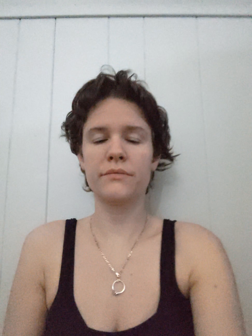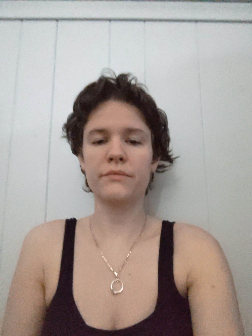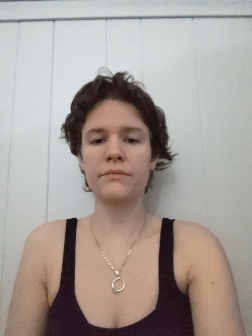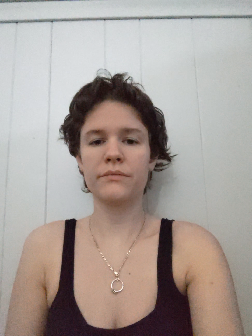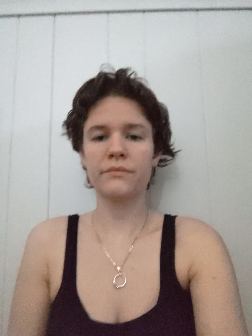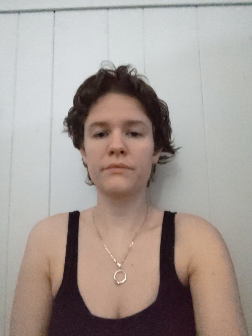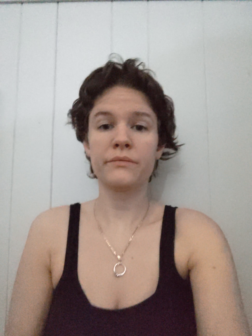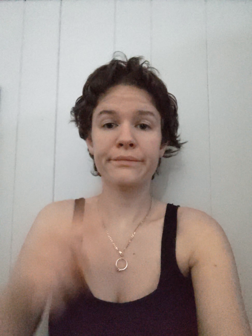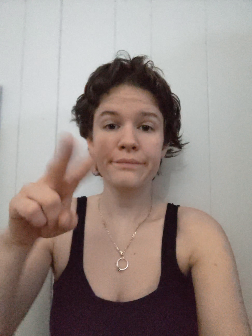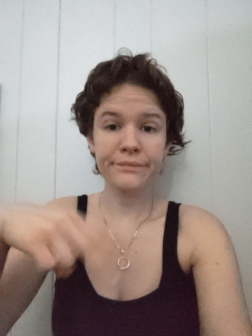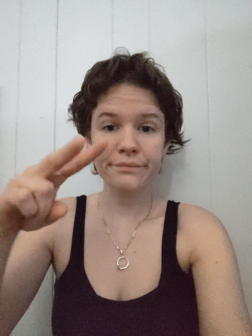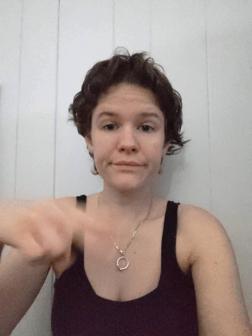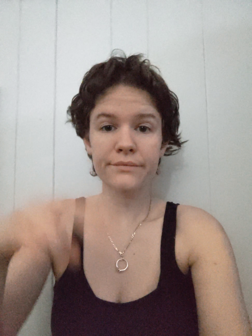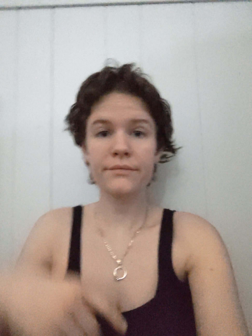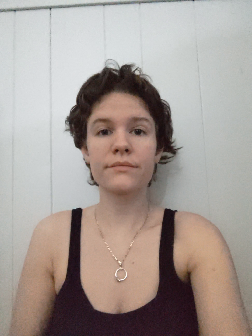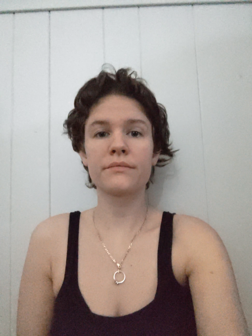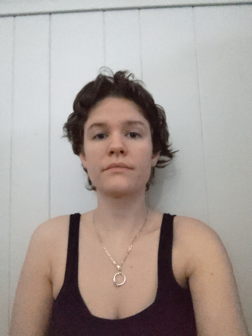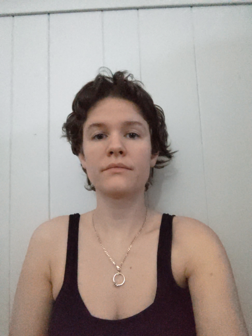read